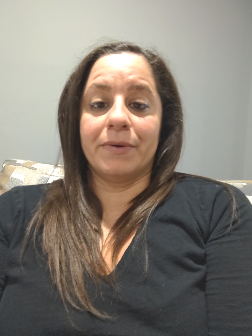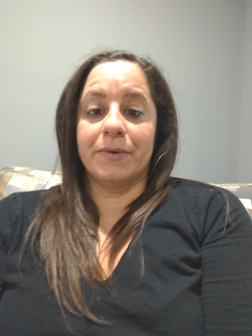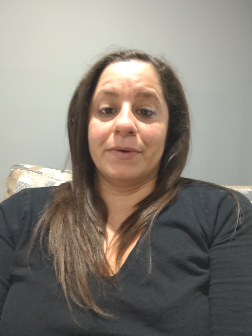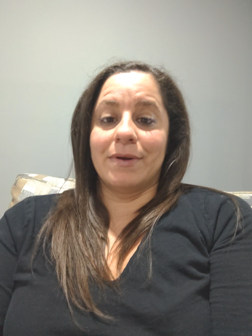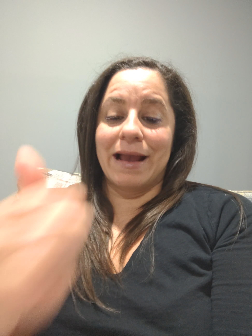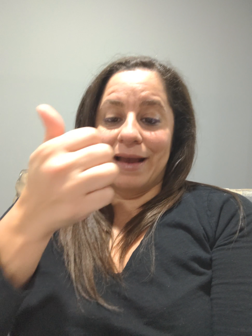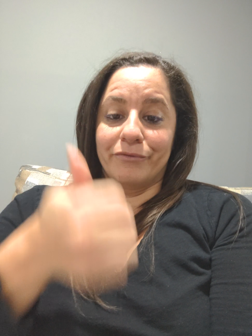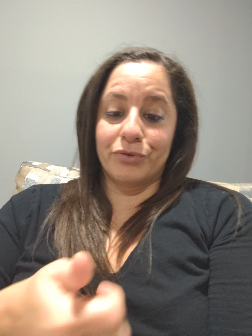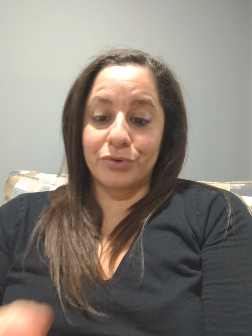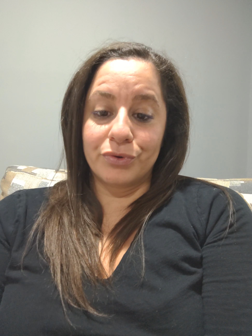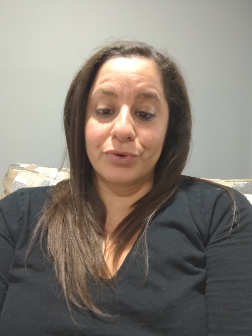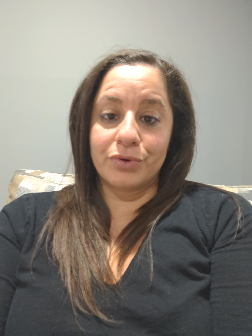every